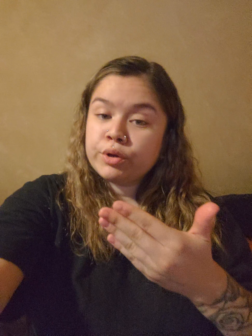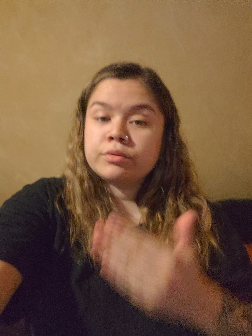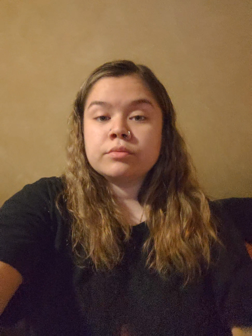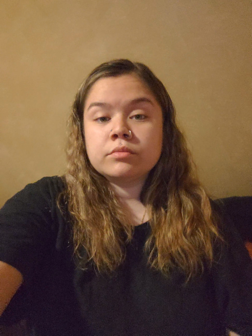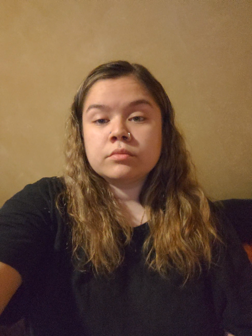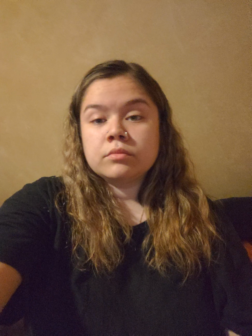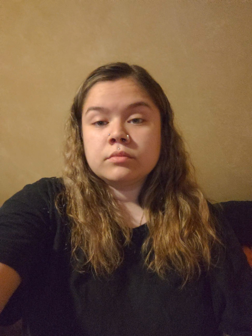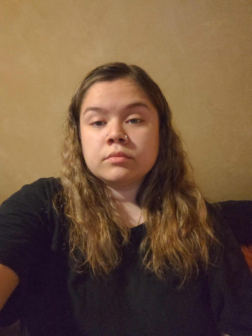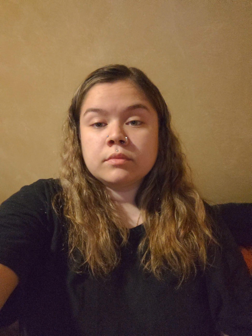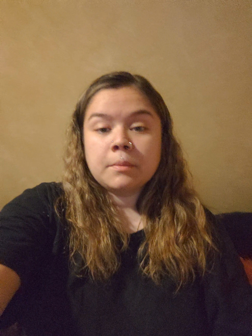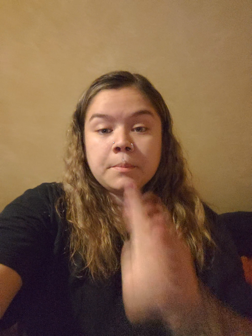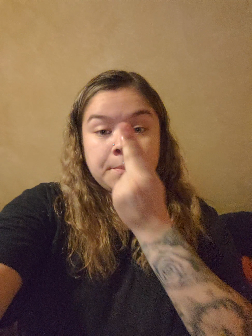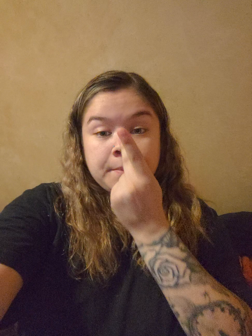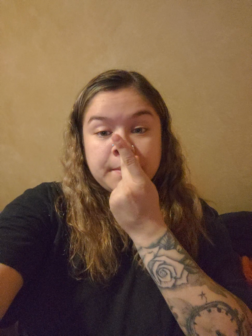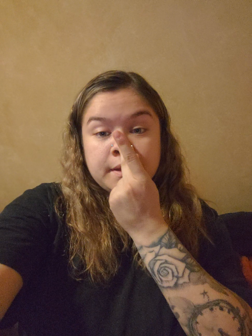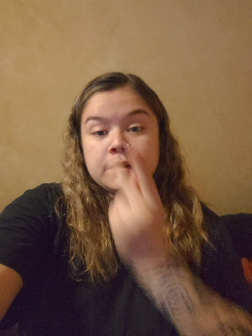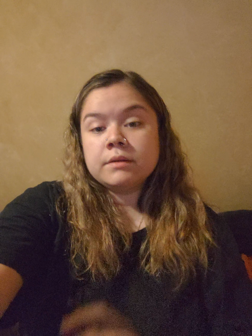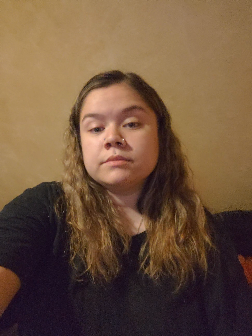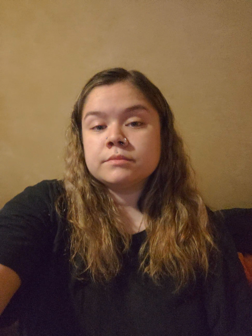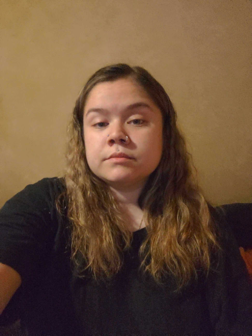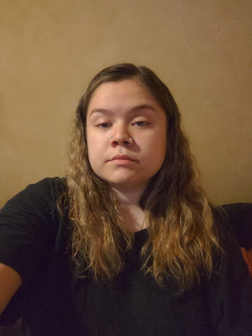penis